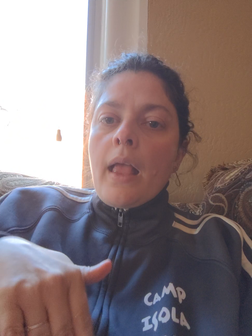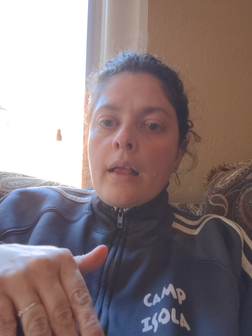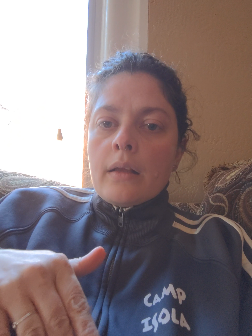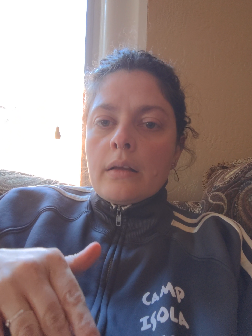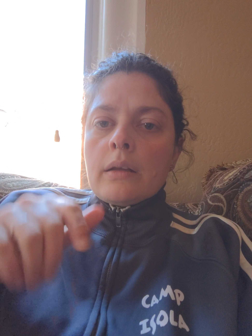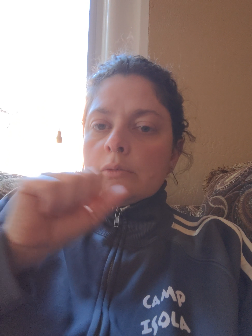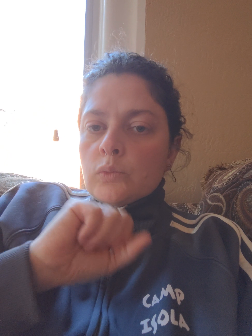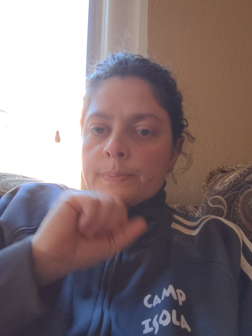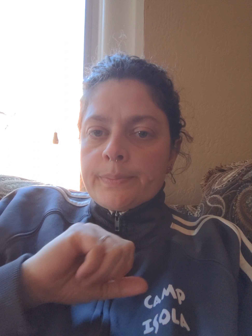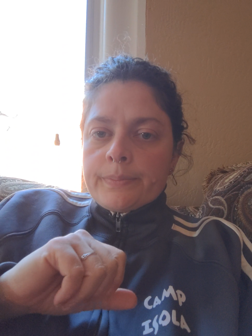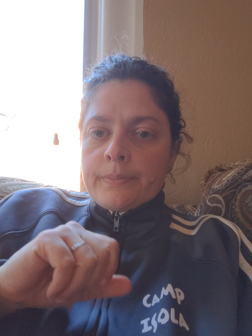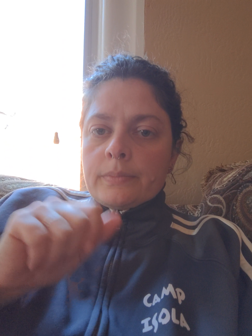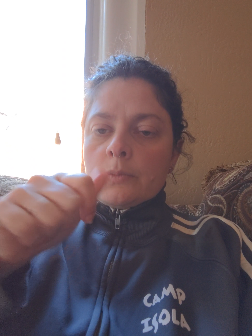ice cream